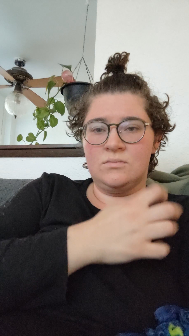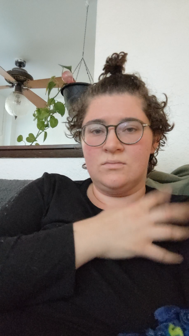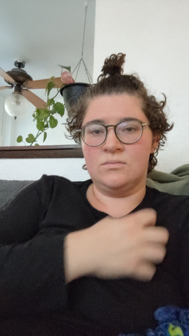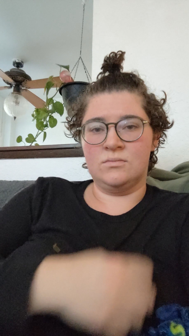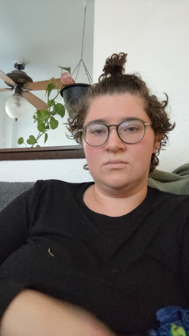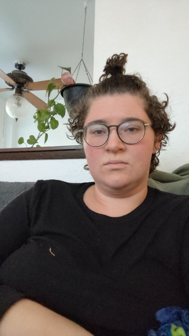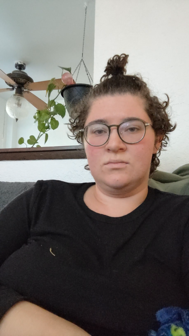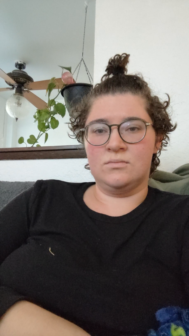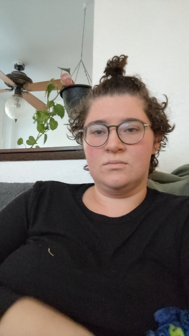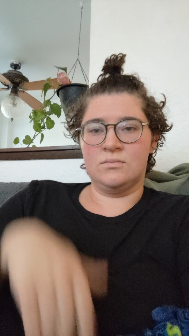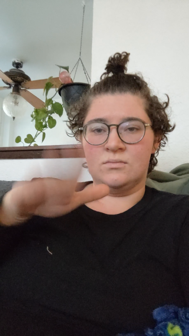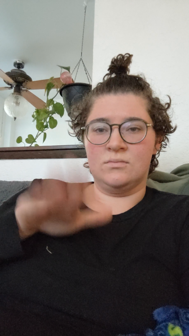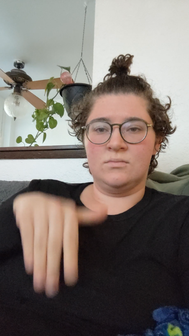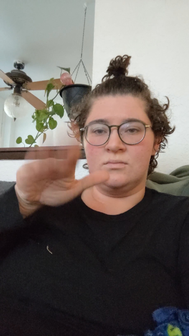paint